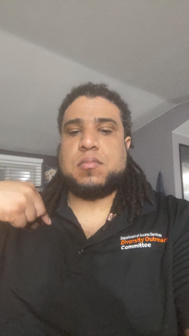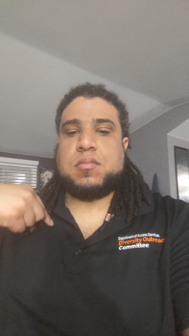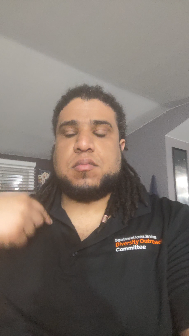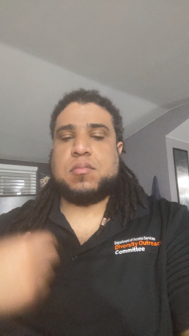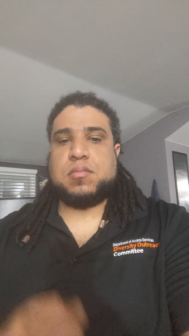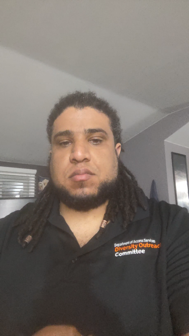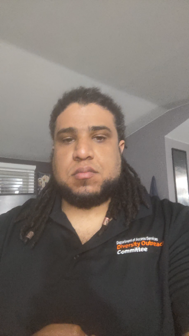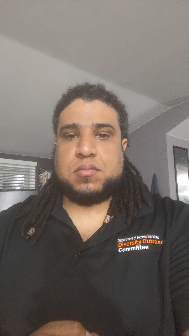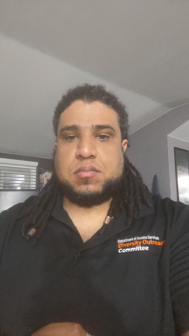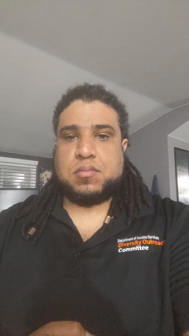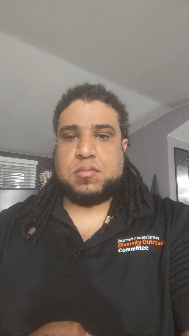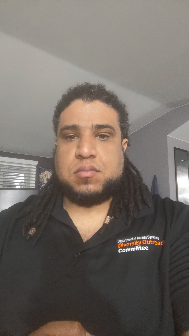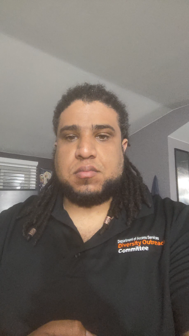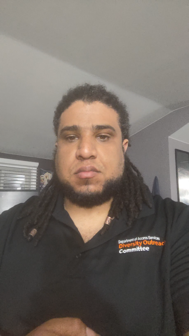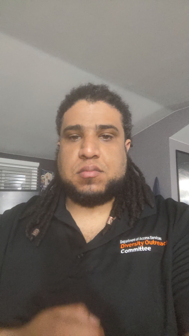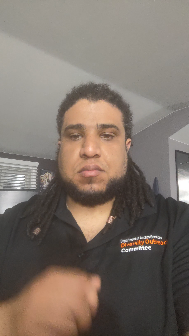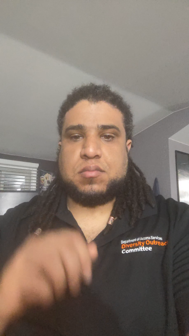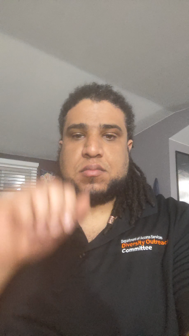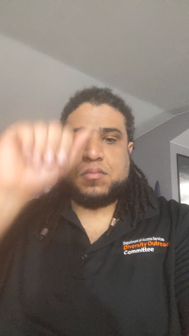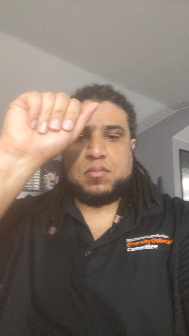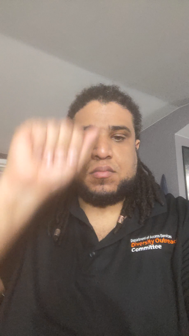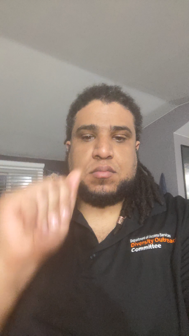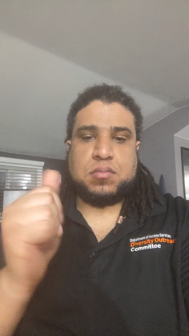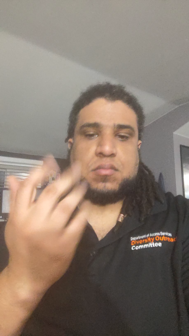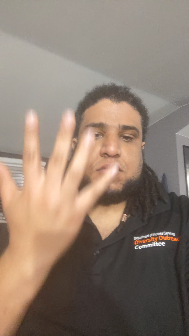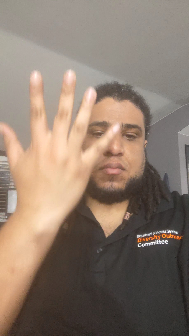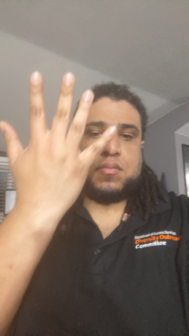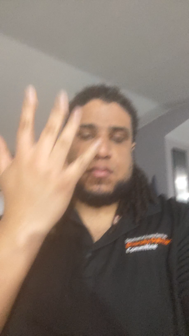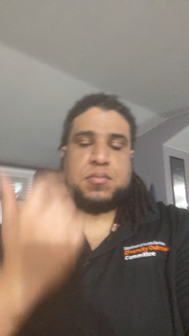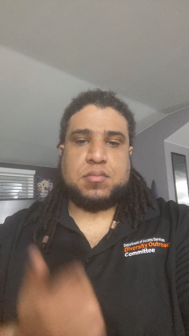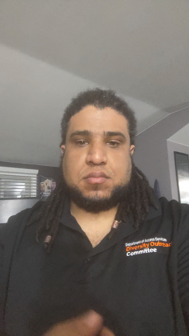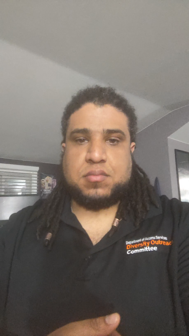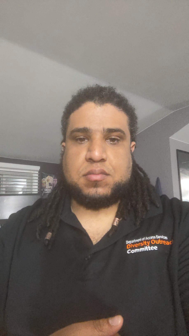gloves